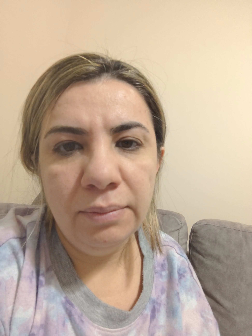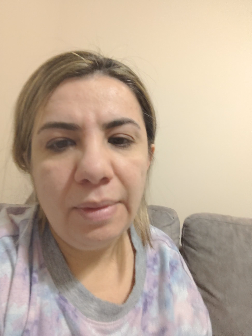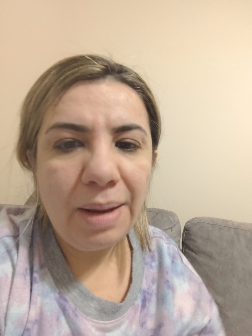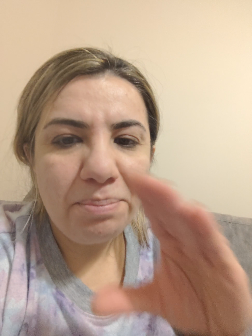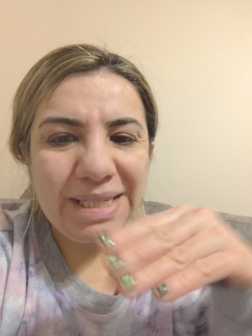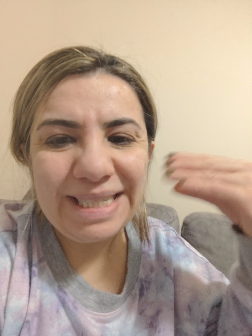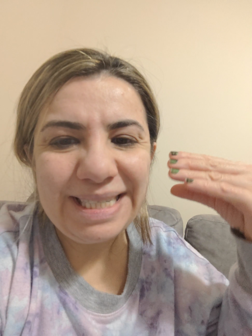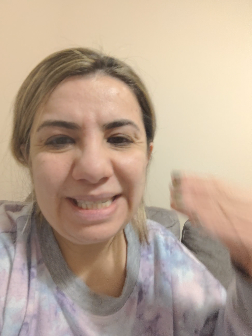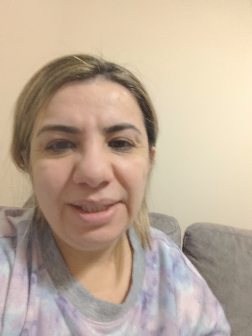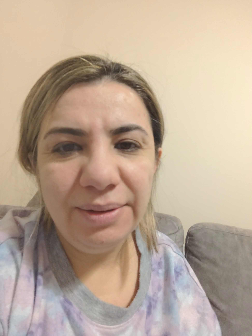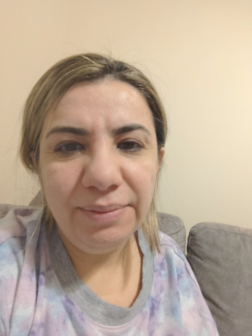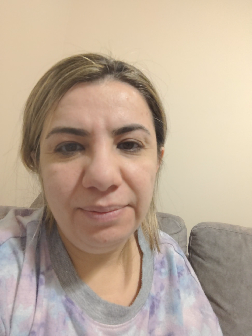smile